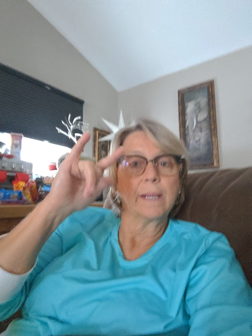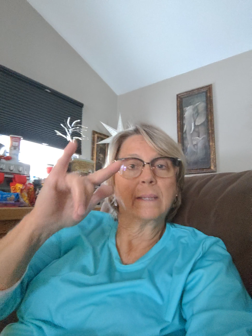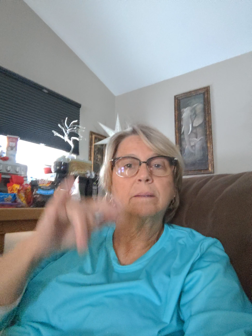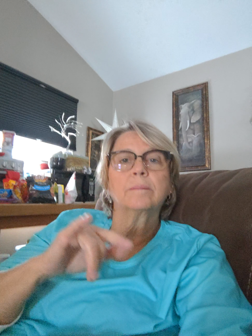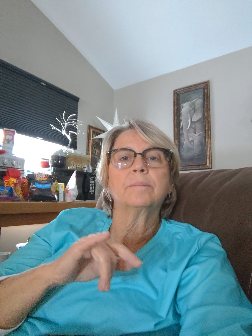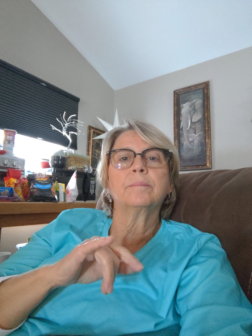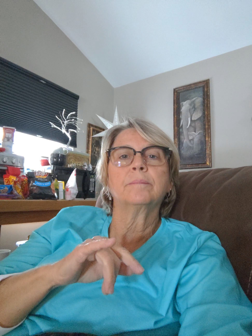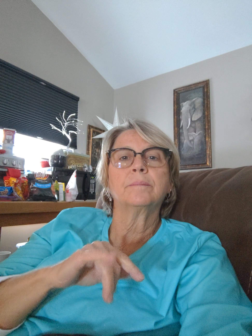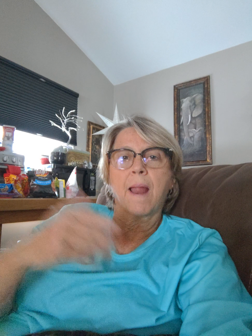airplane